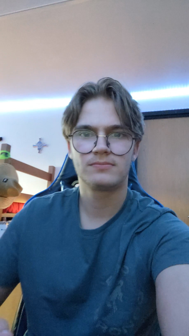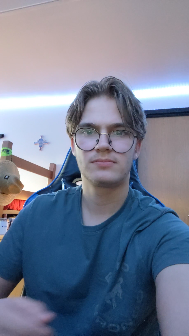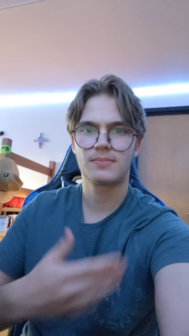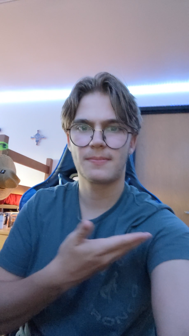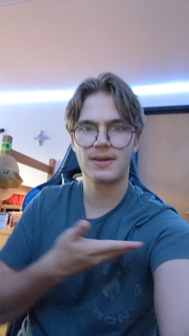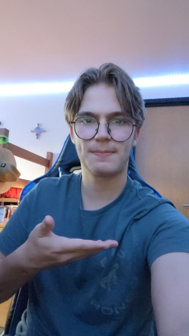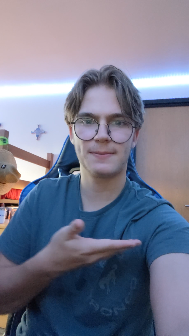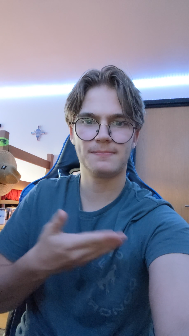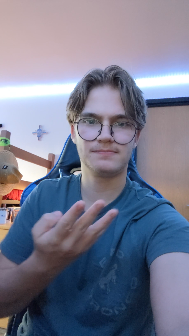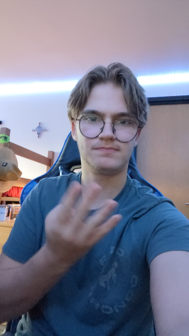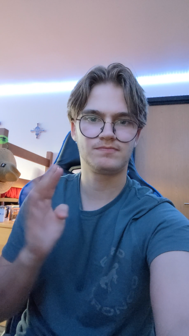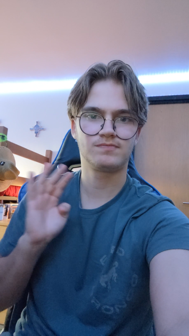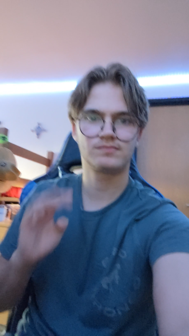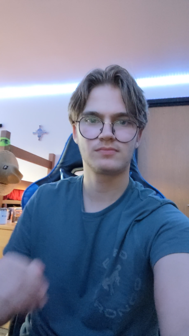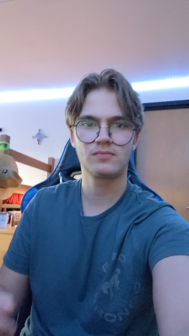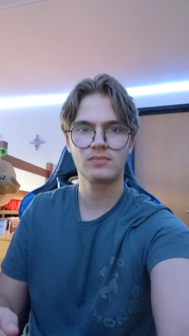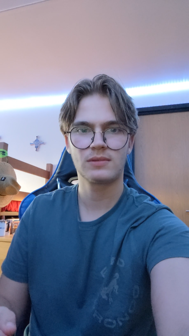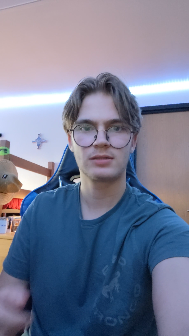crib